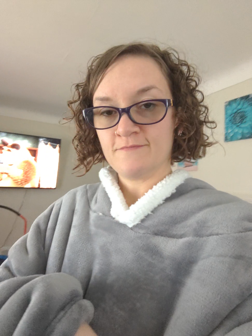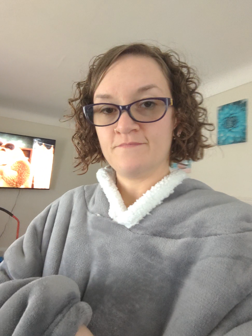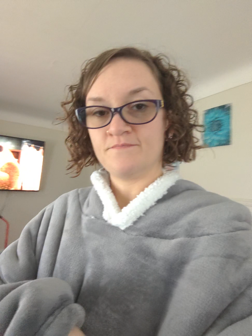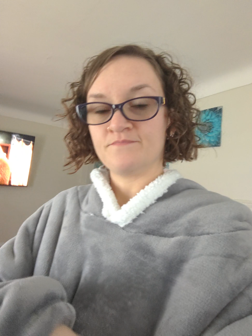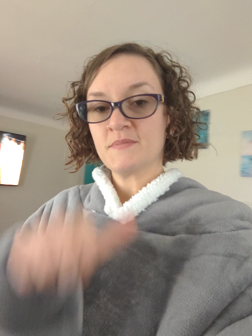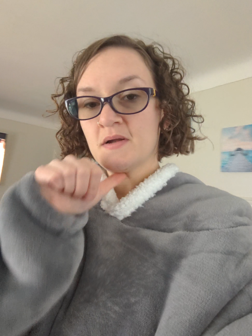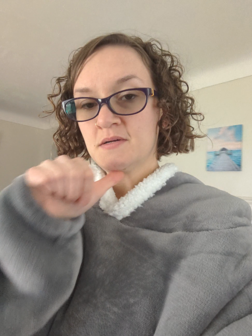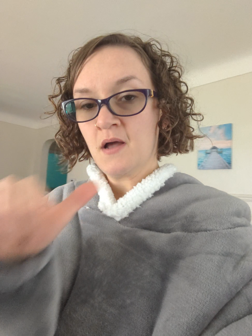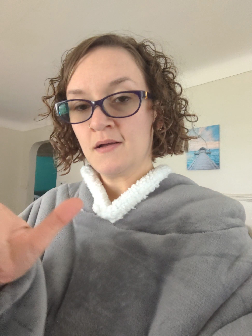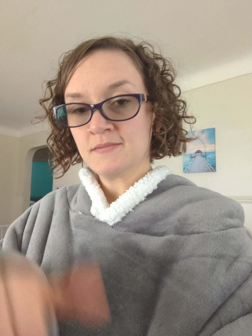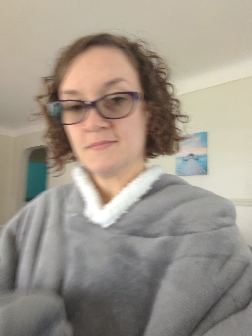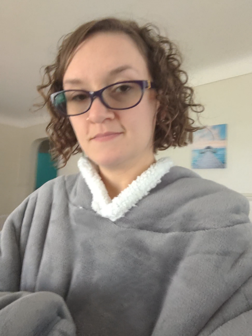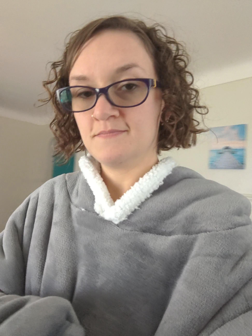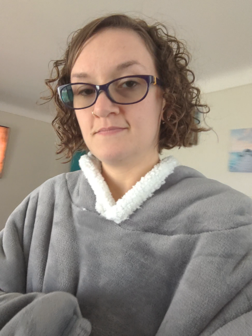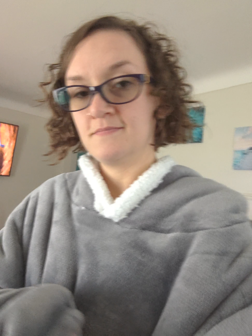not